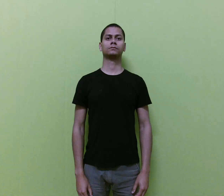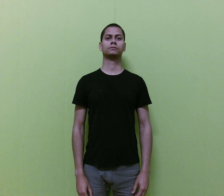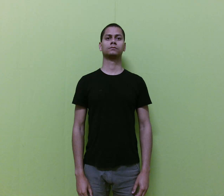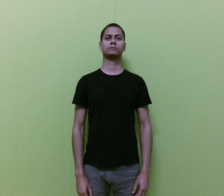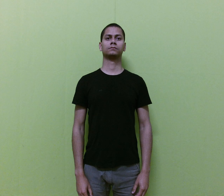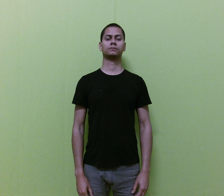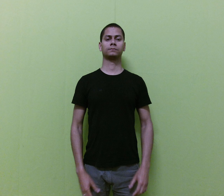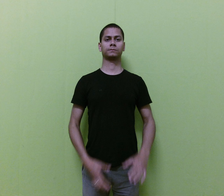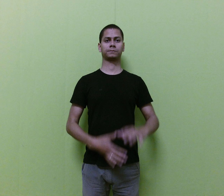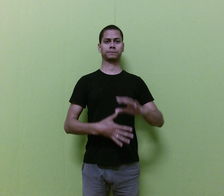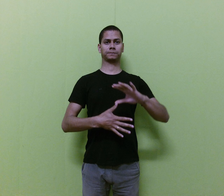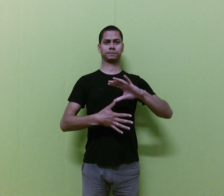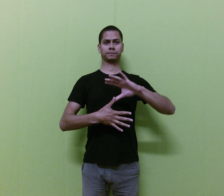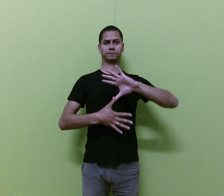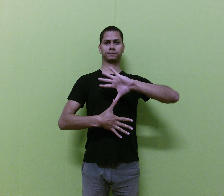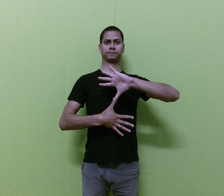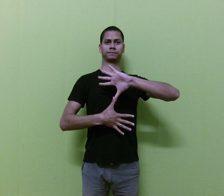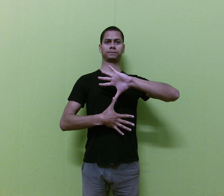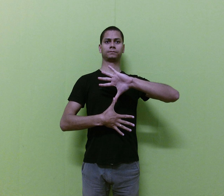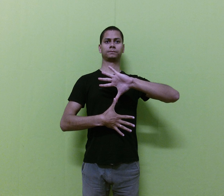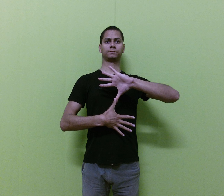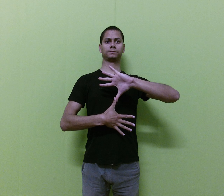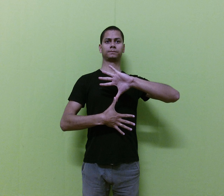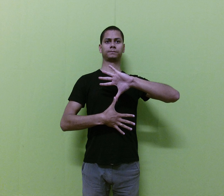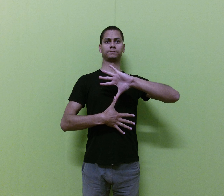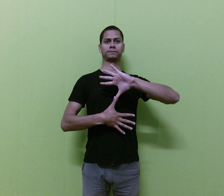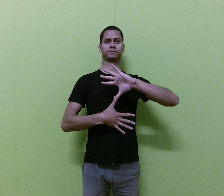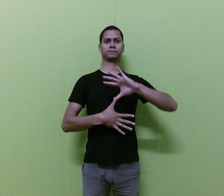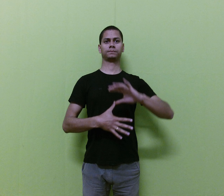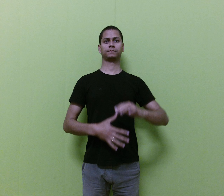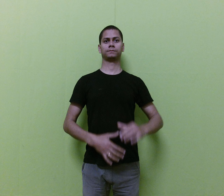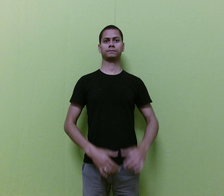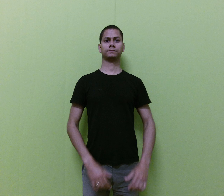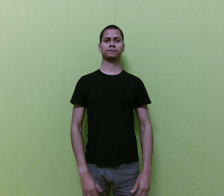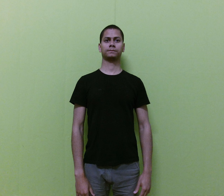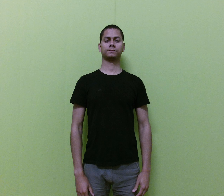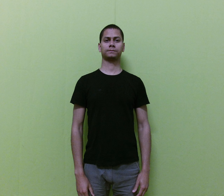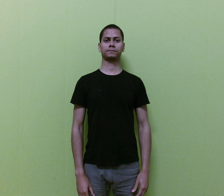América